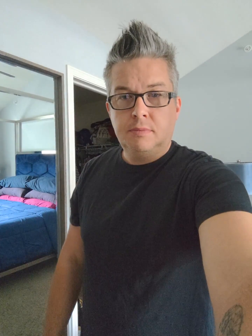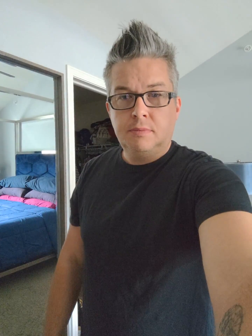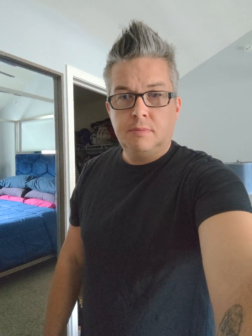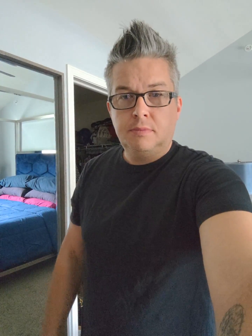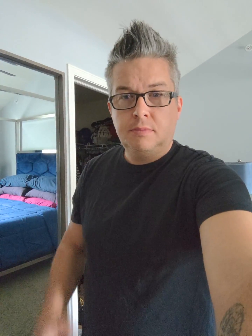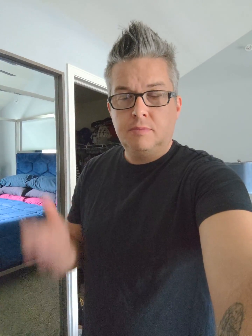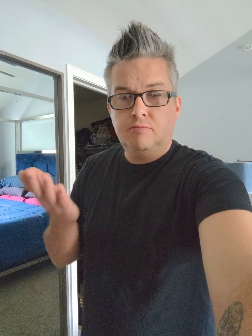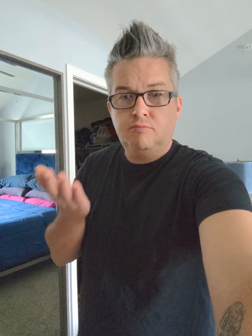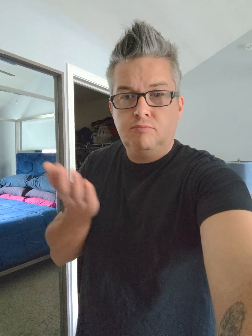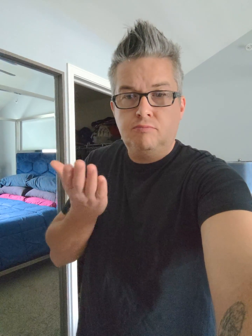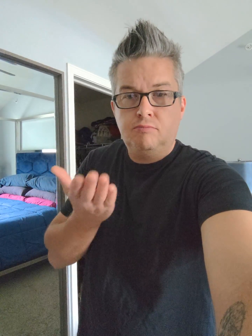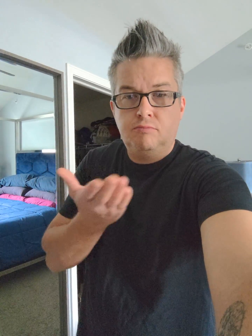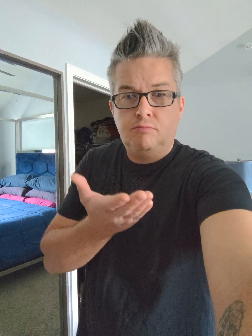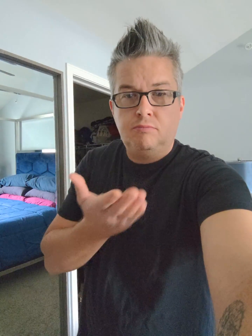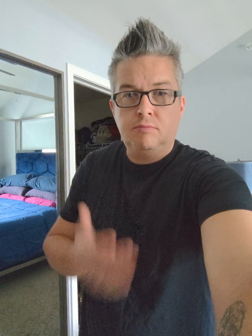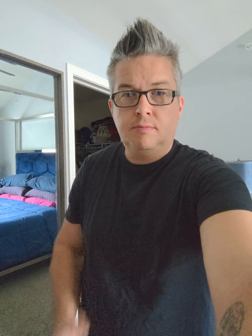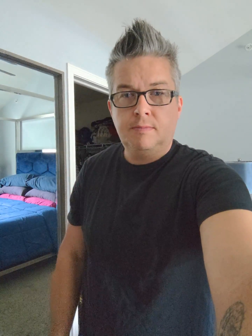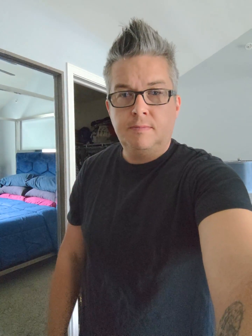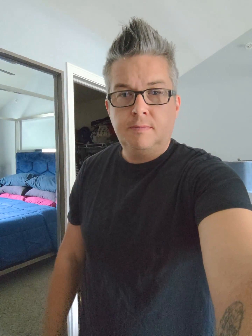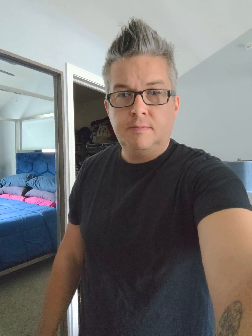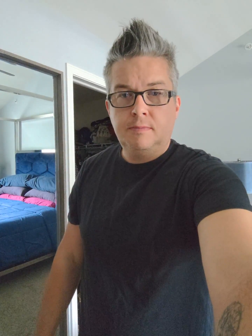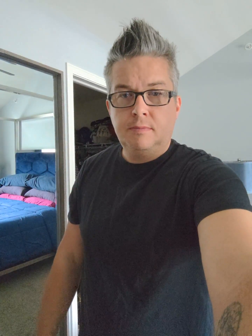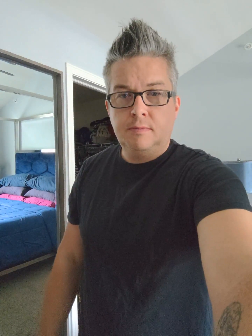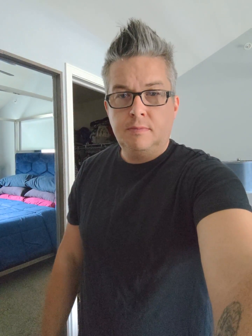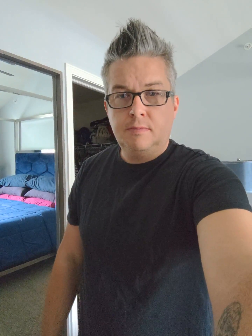carry